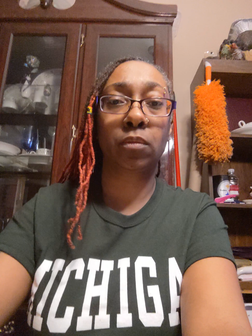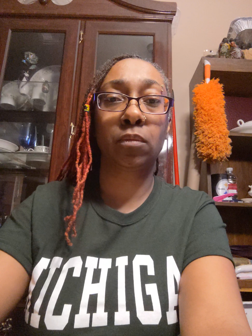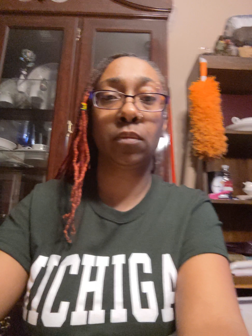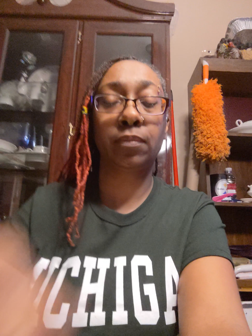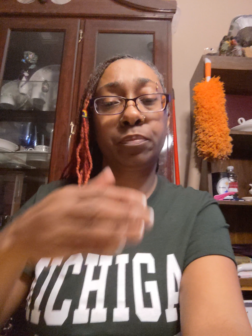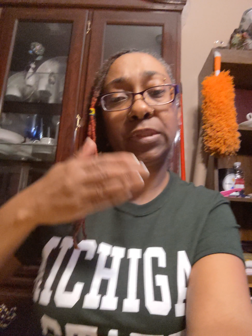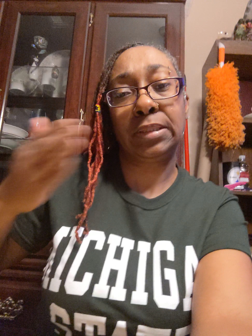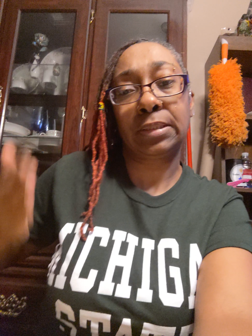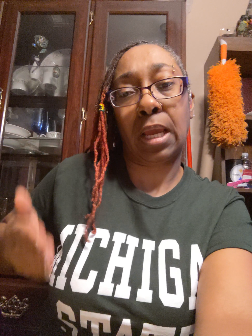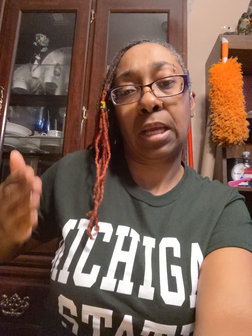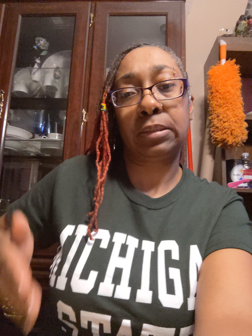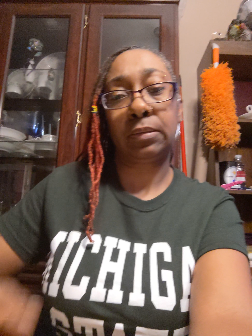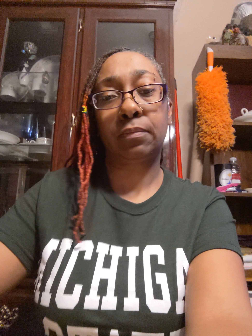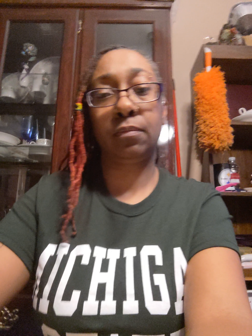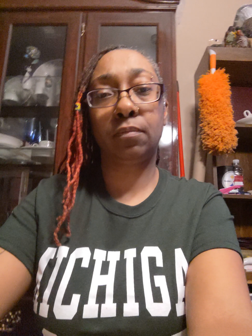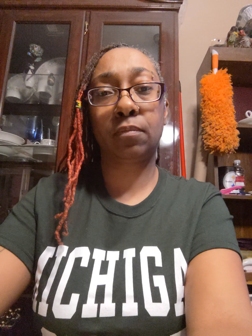beside